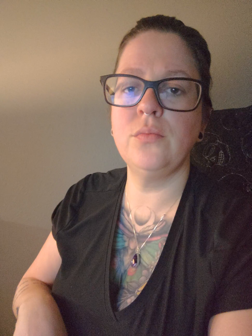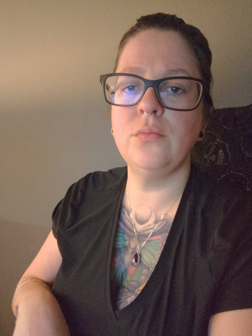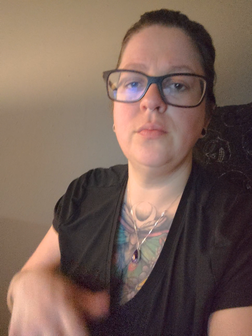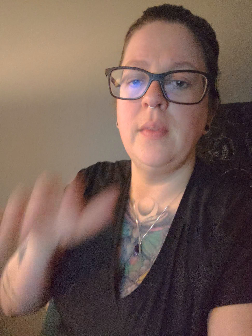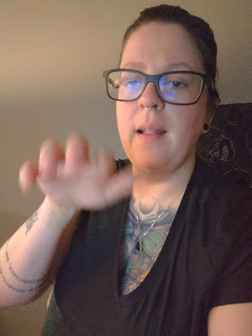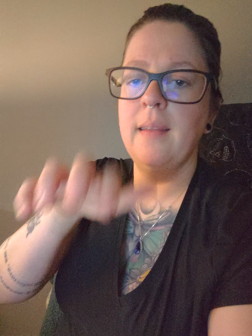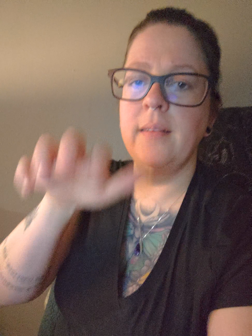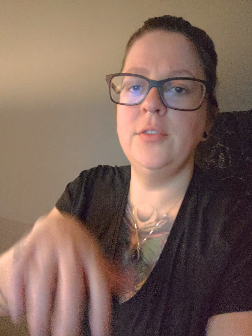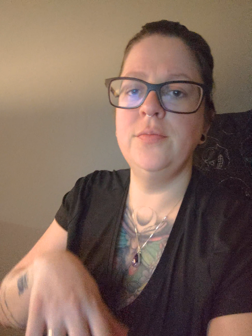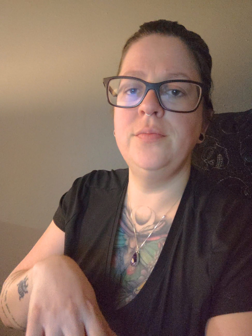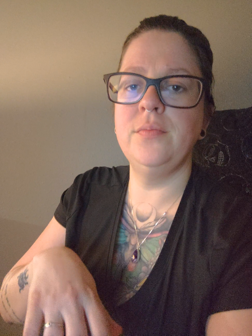alligator